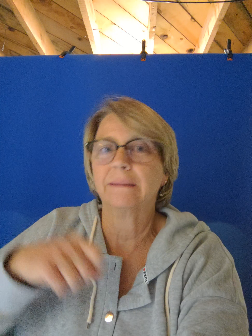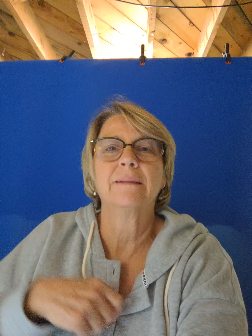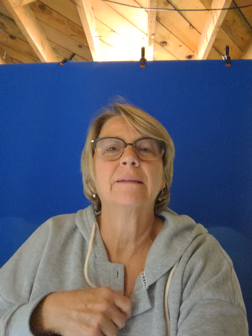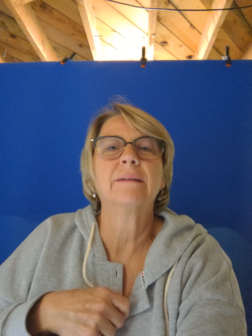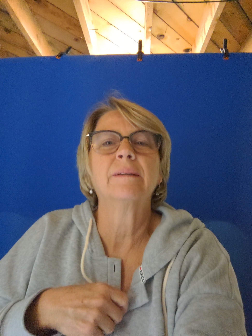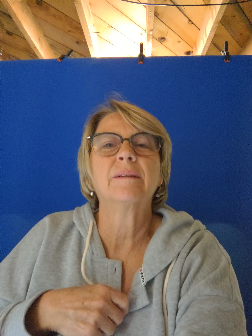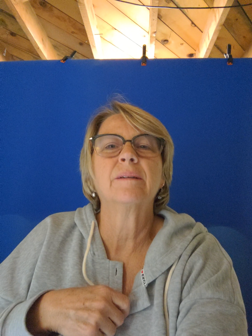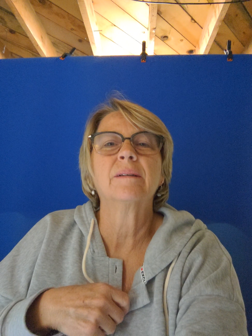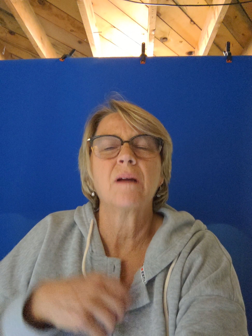yes